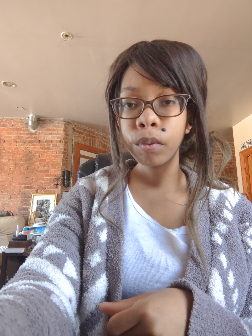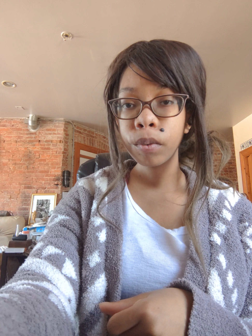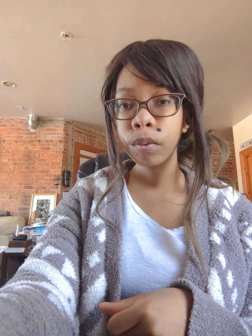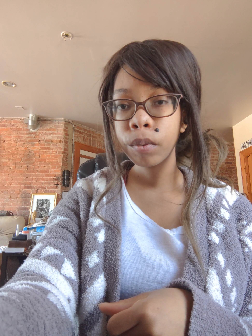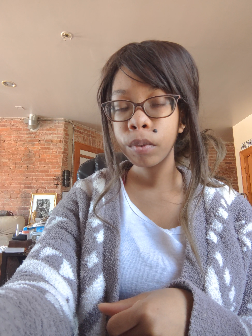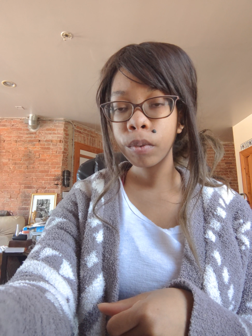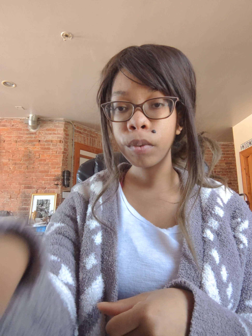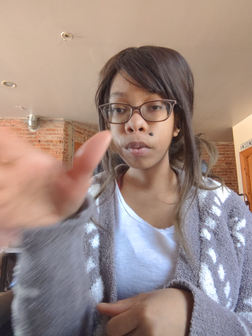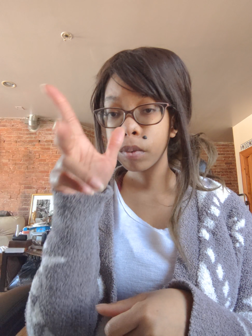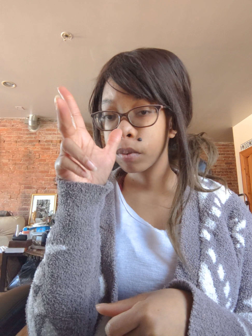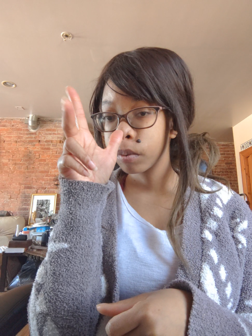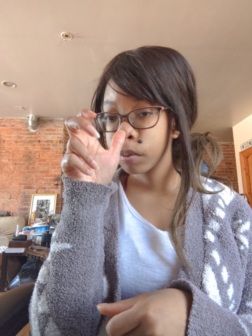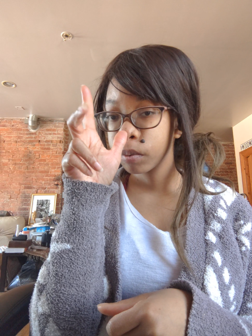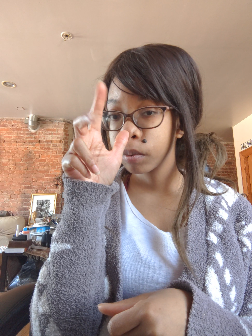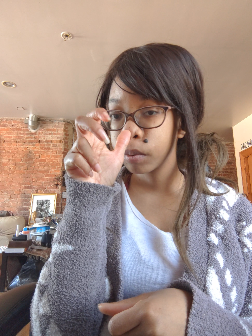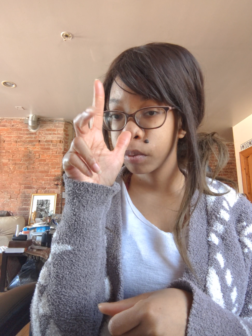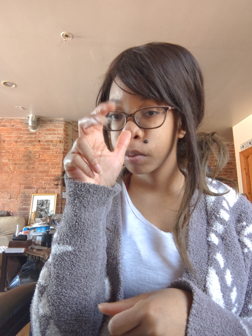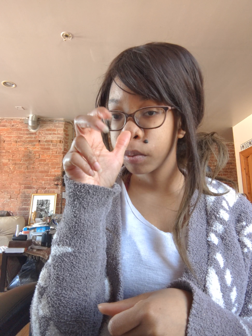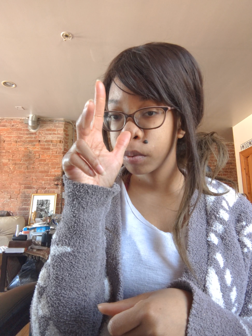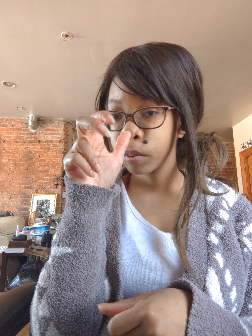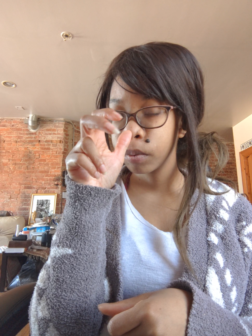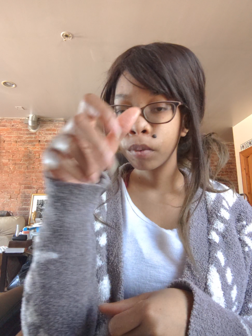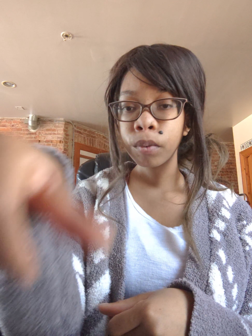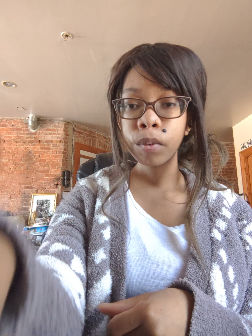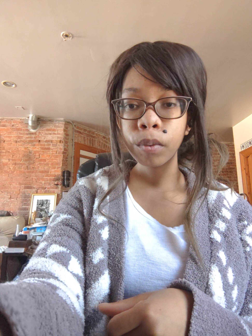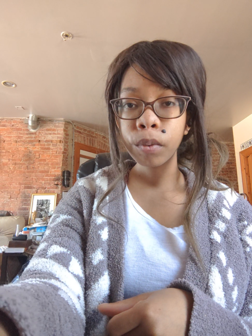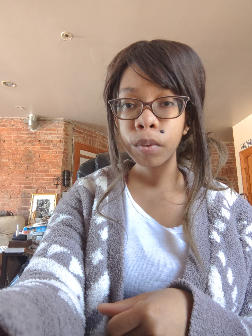bug